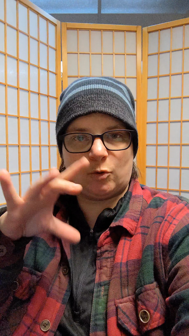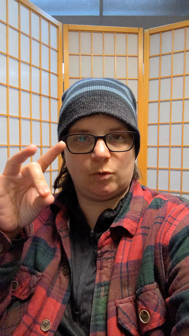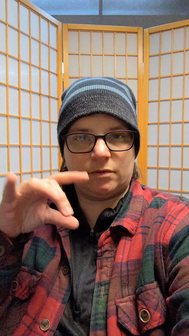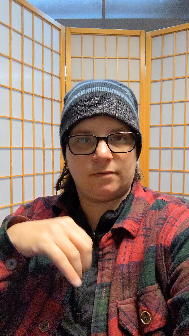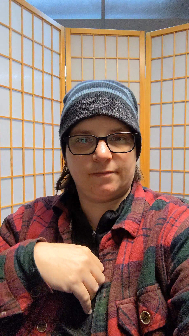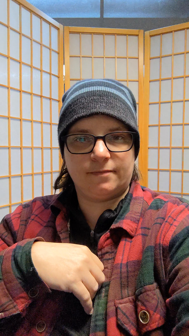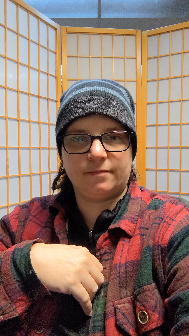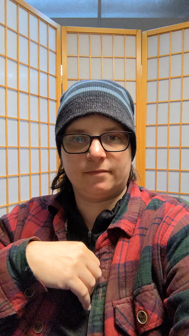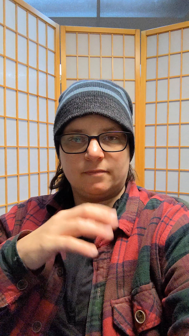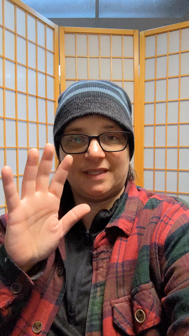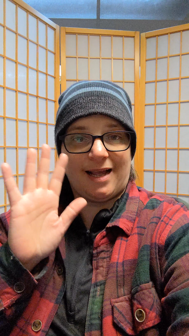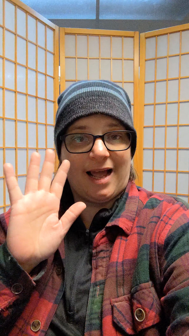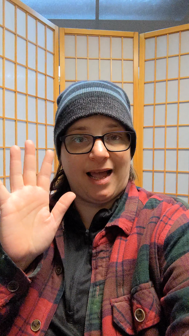hi